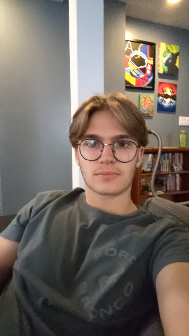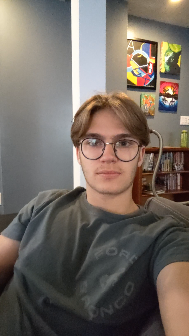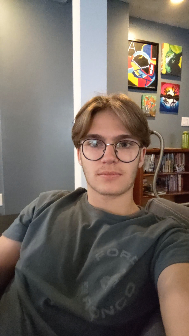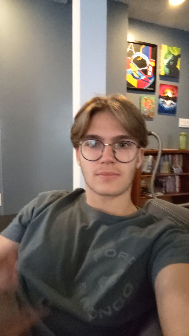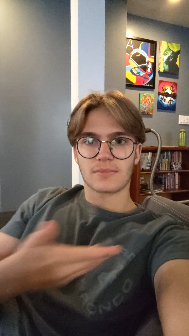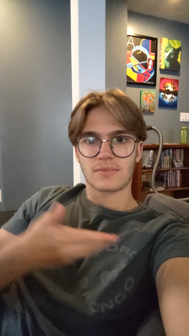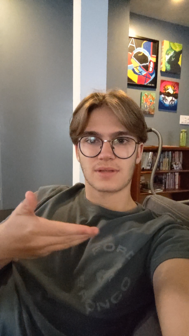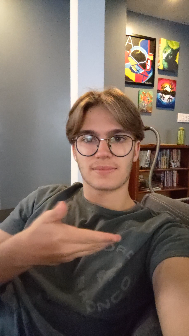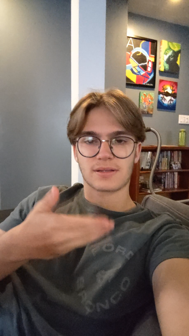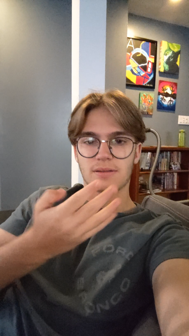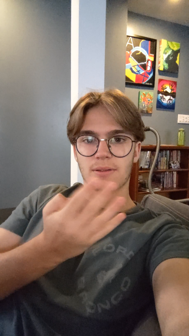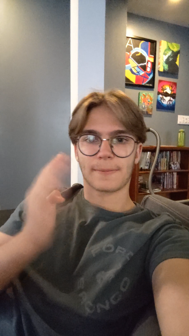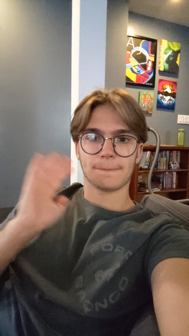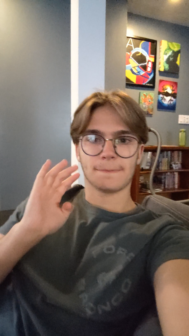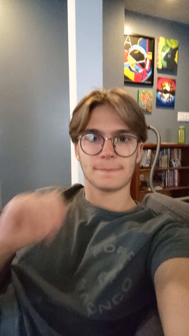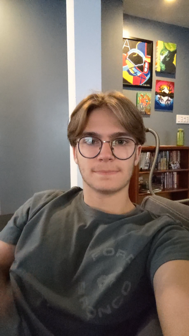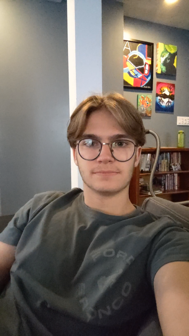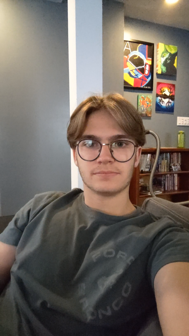crib